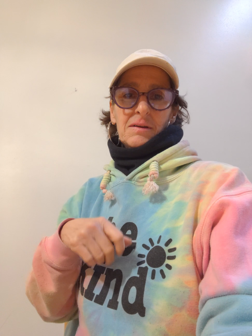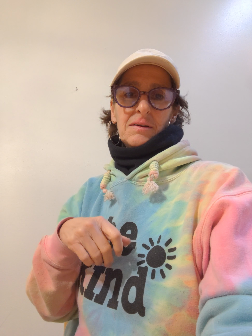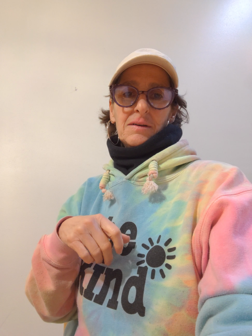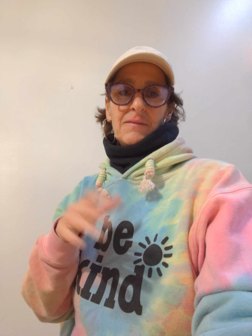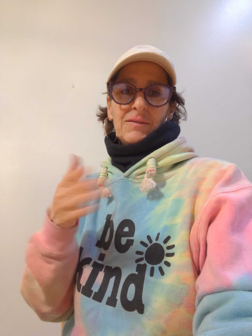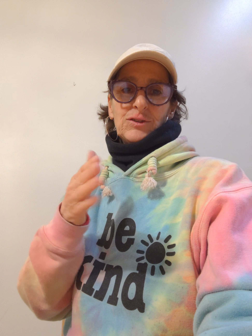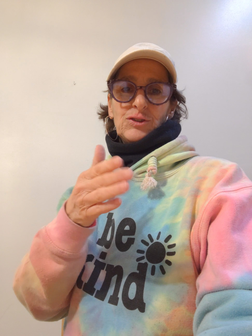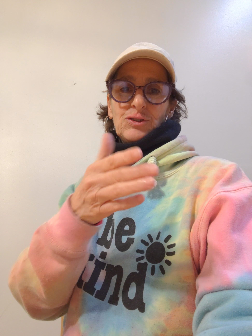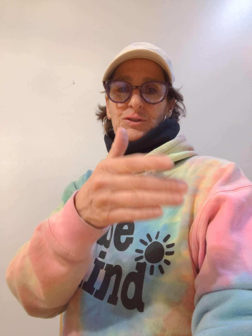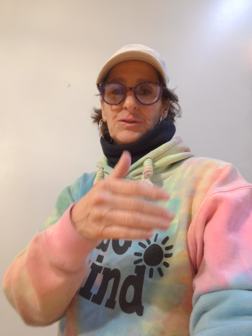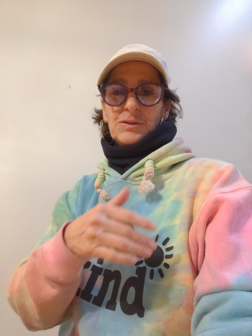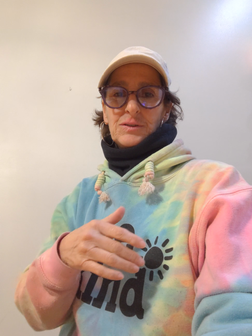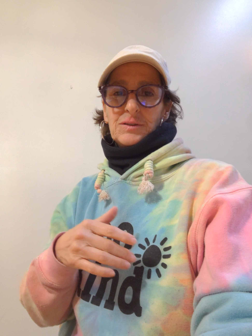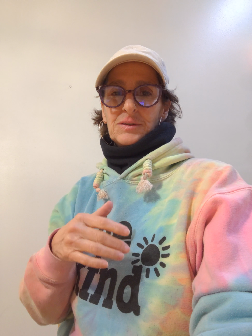fish